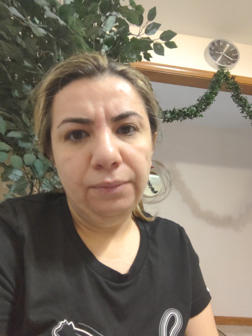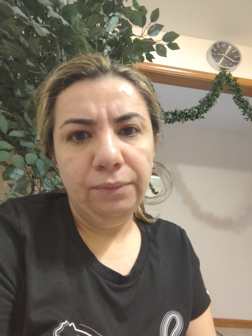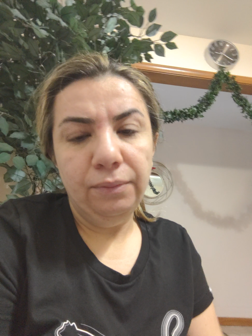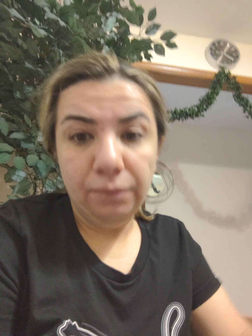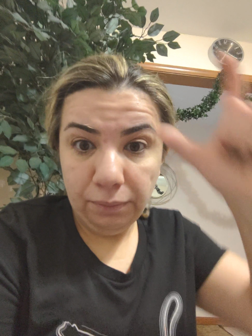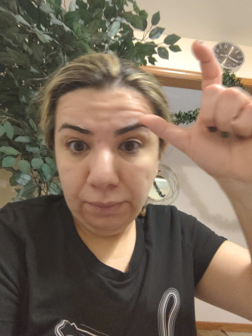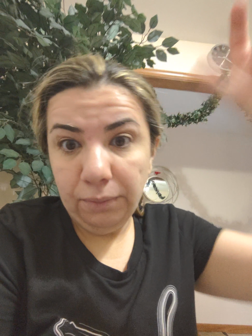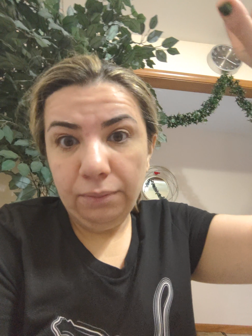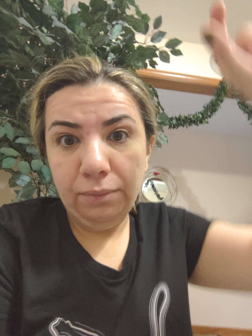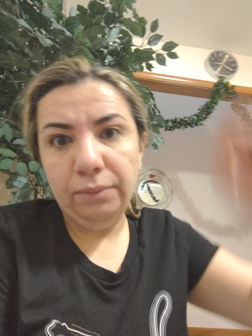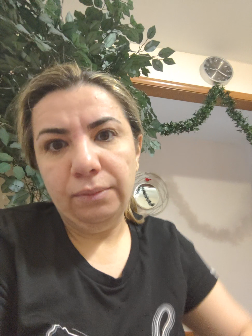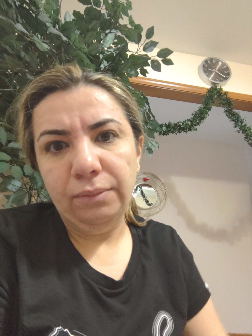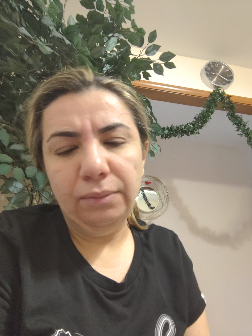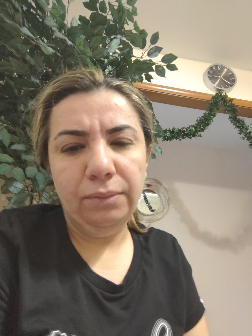moon